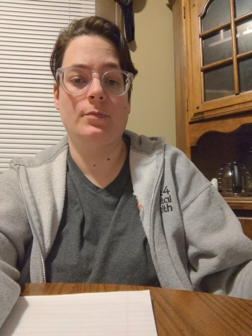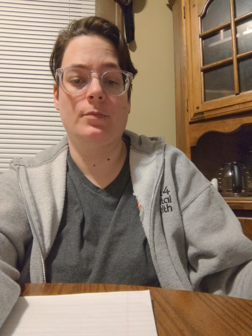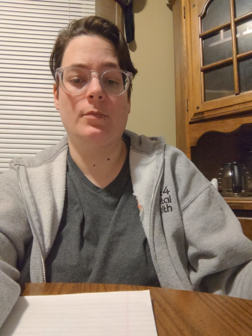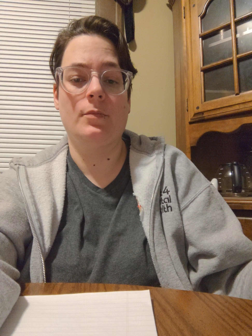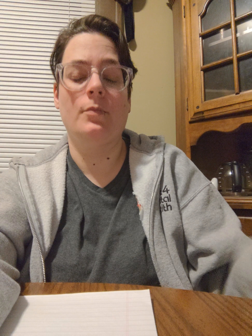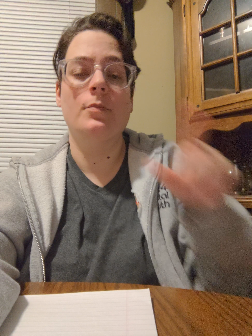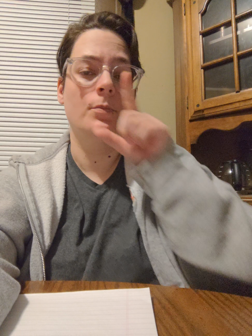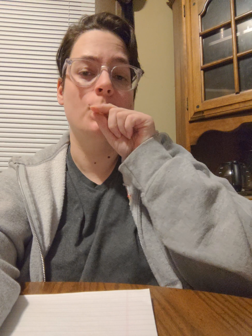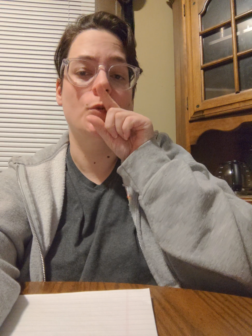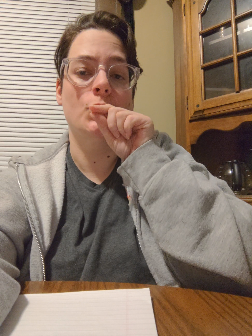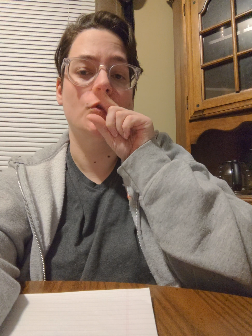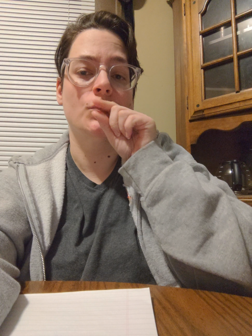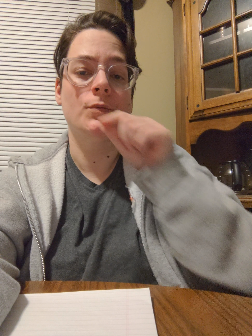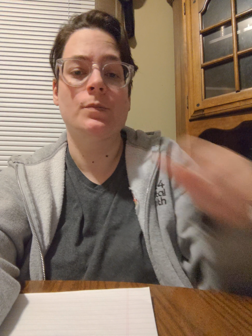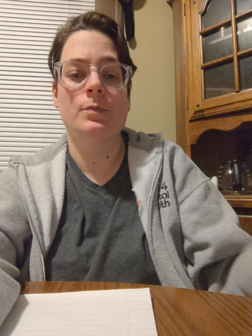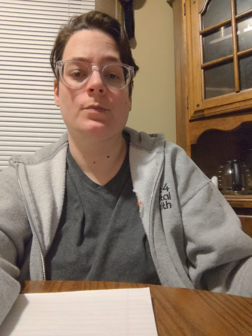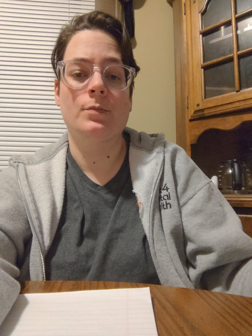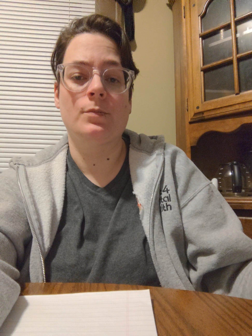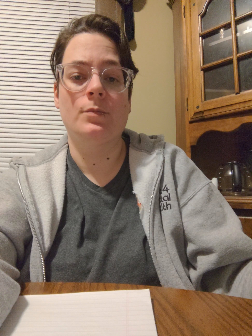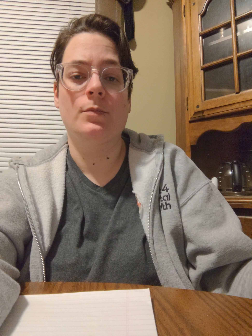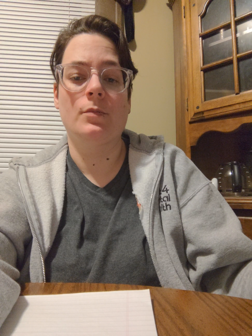bird